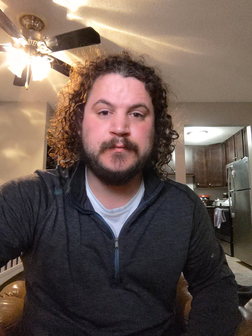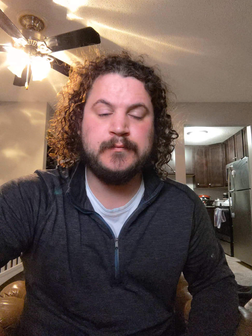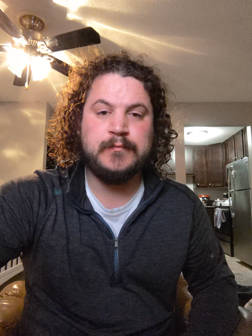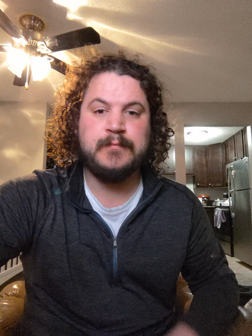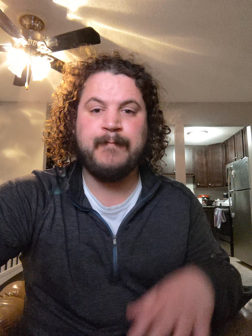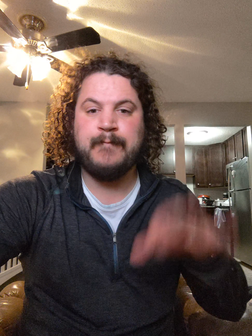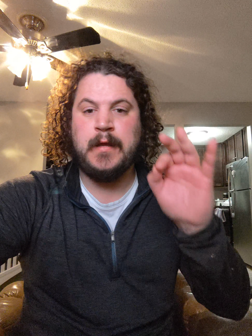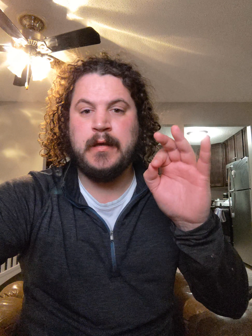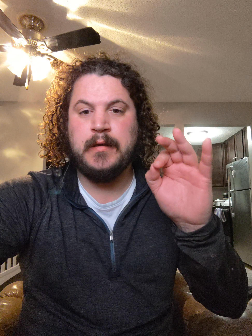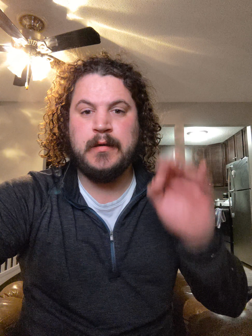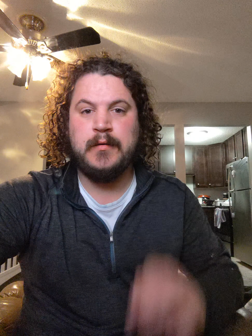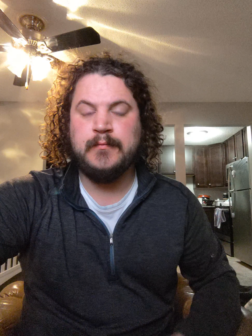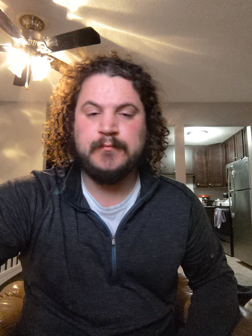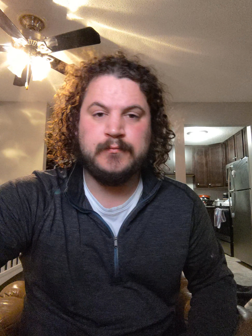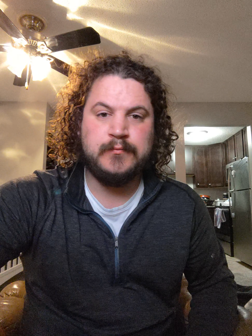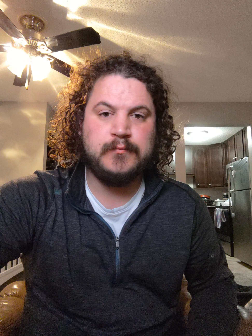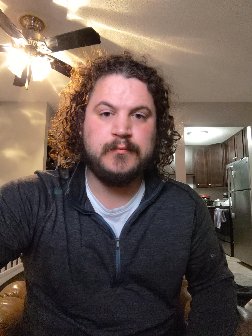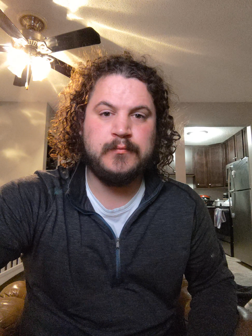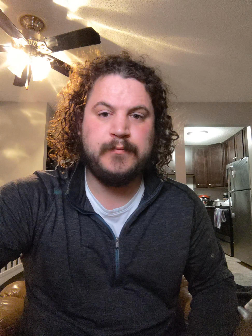find